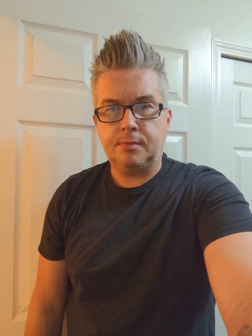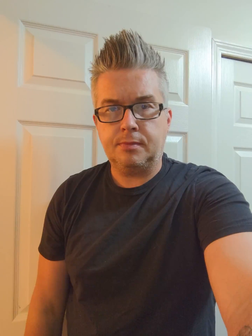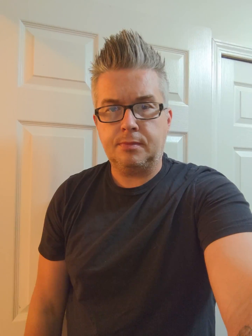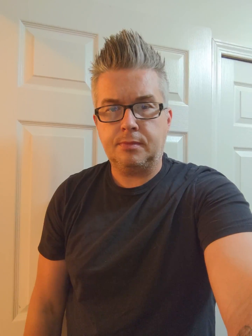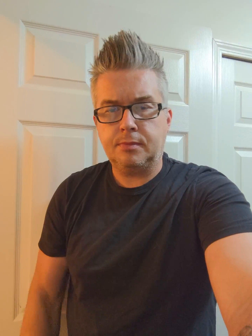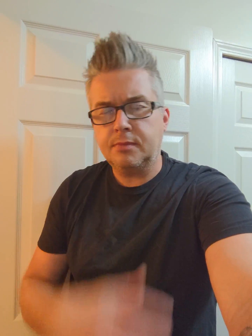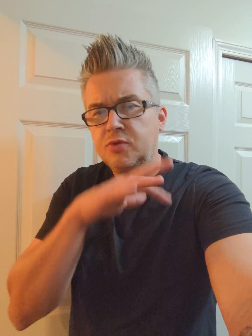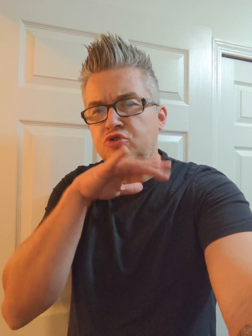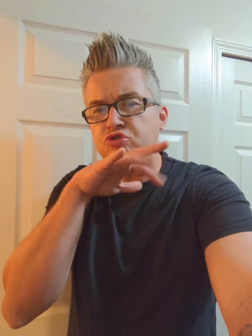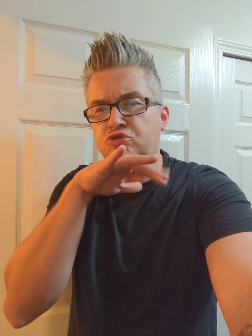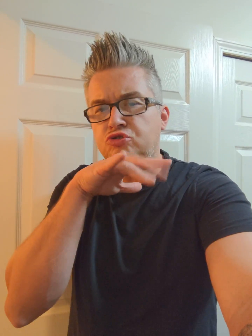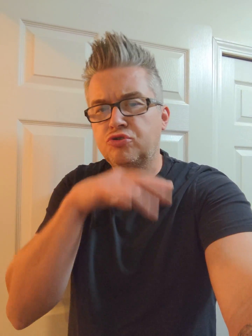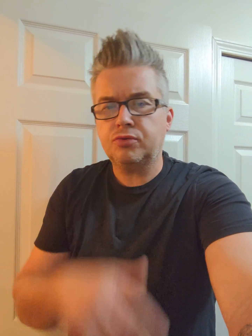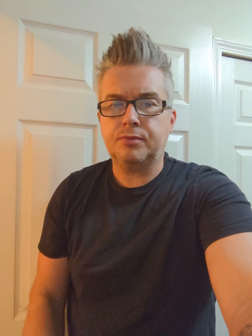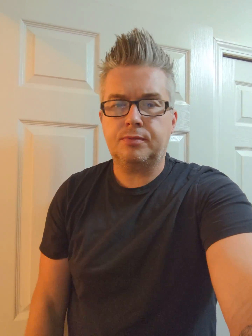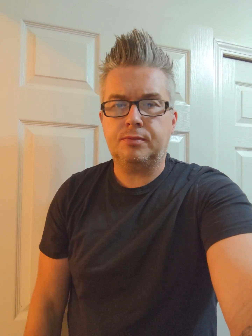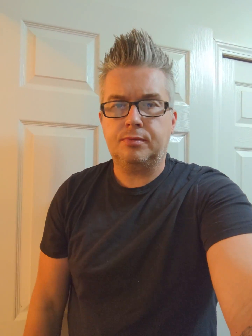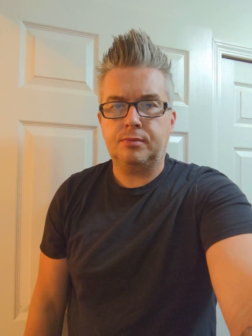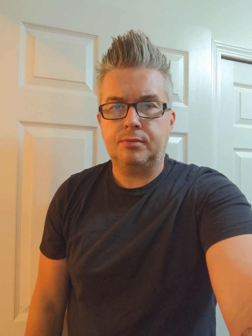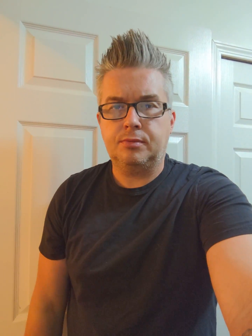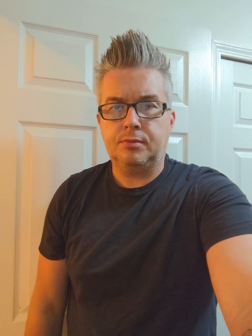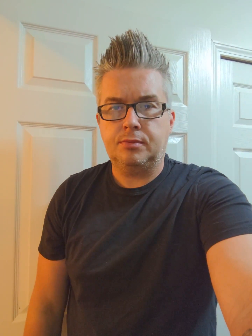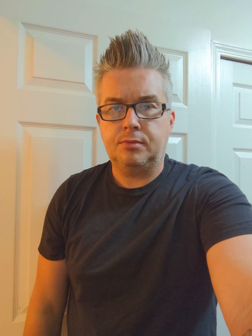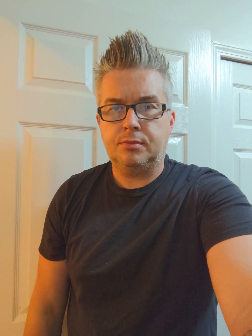naughty